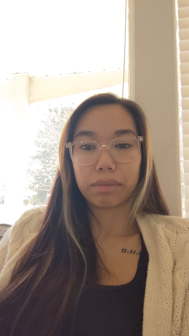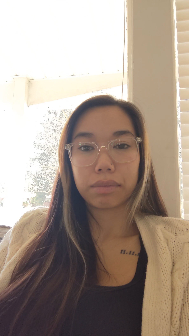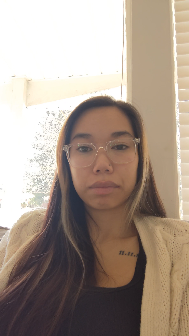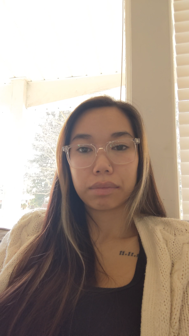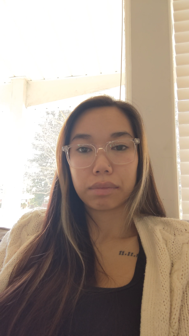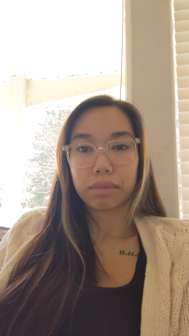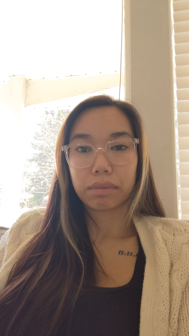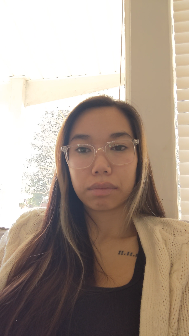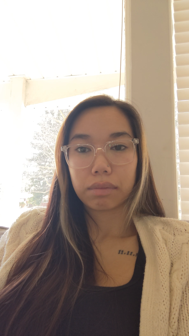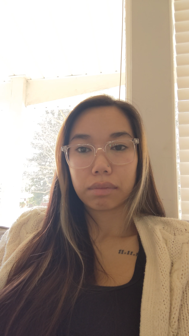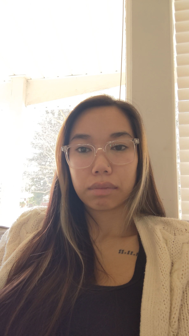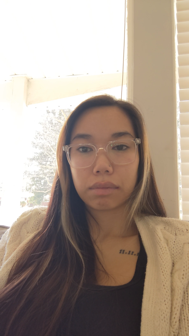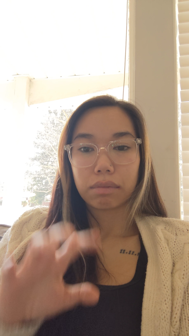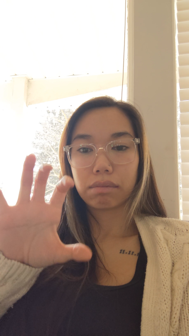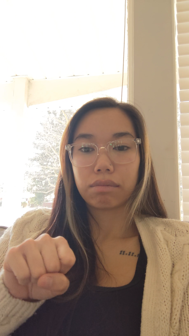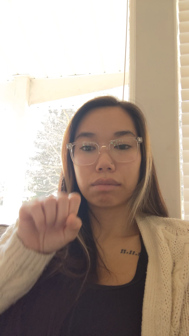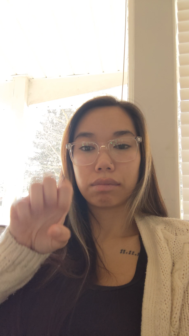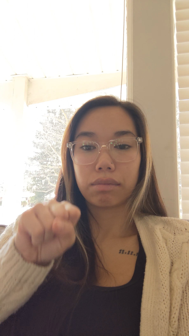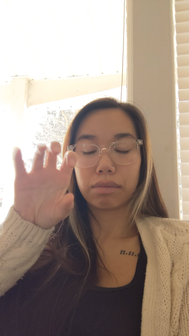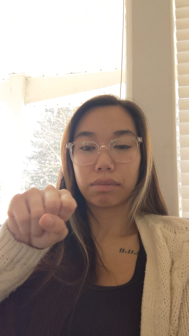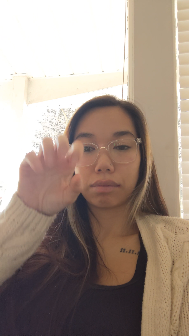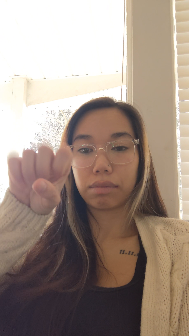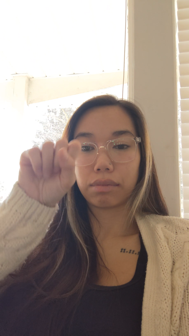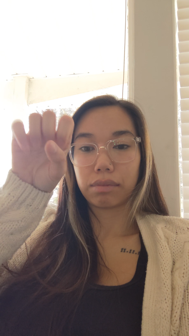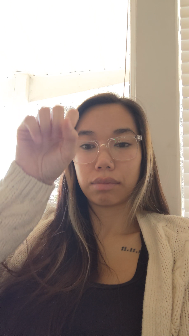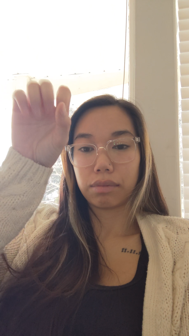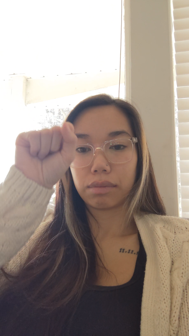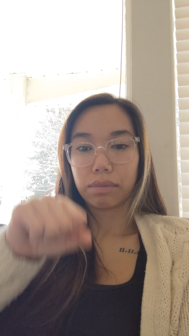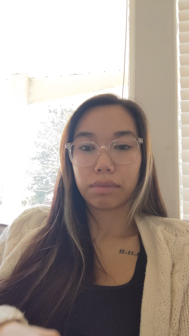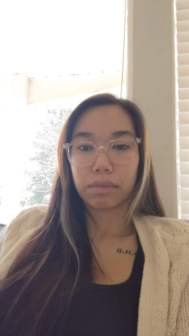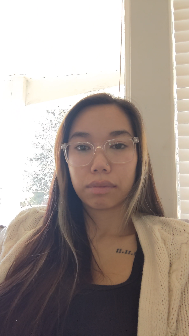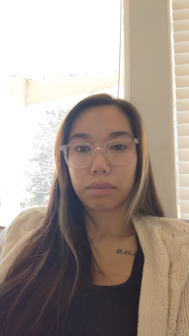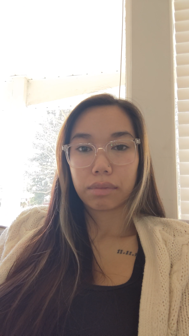ladder